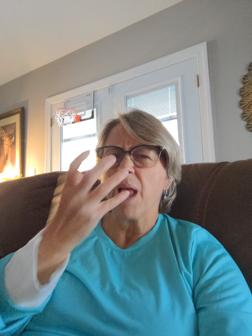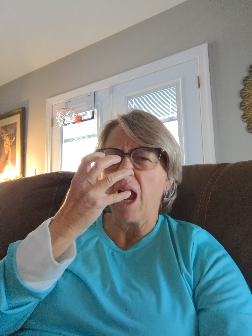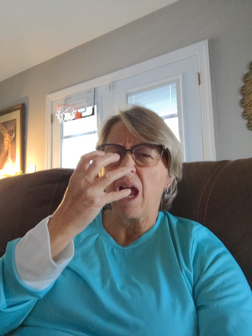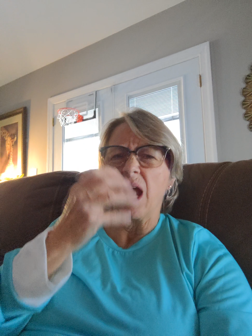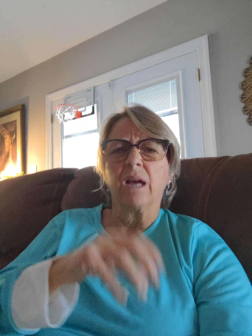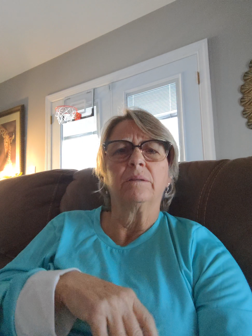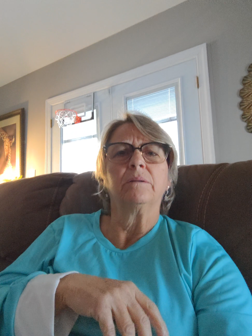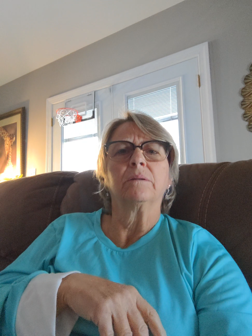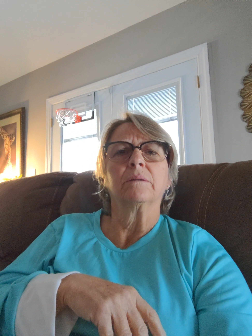mad